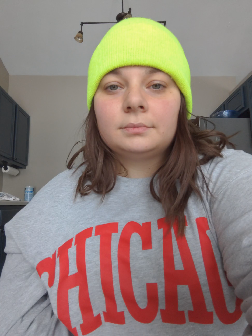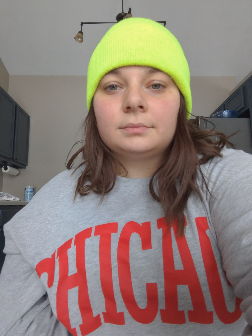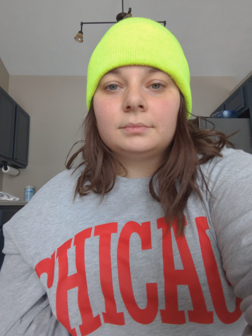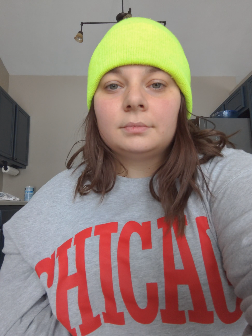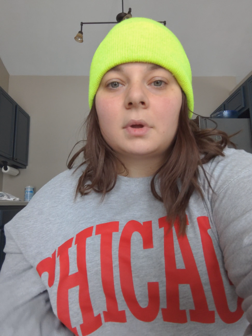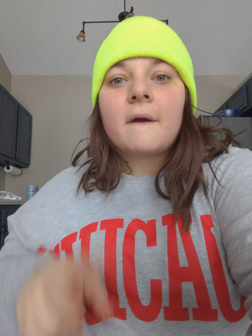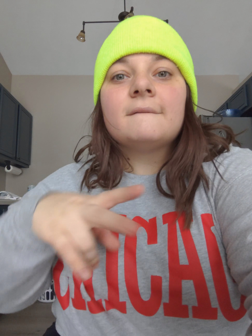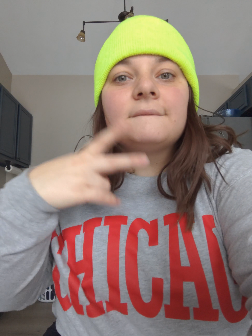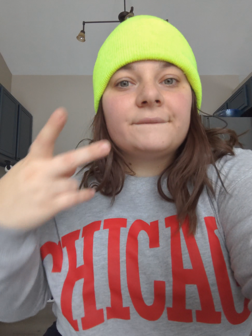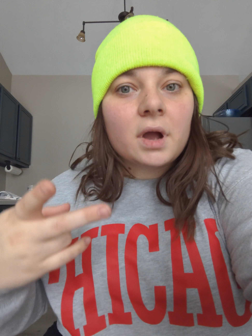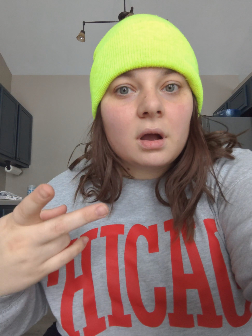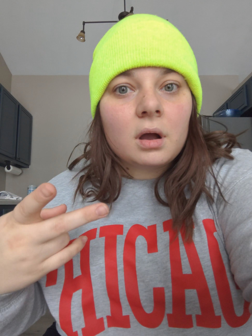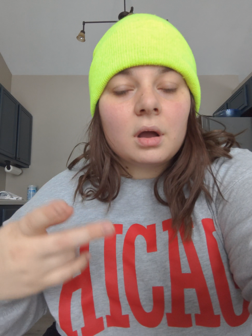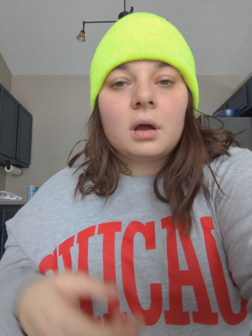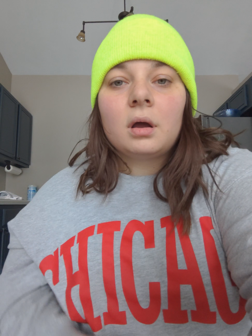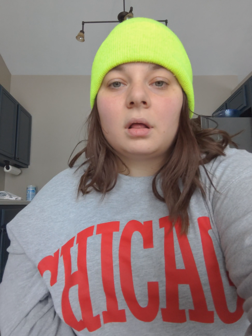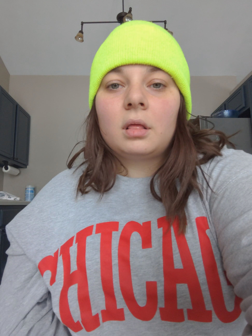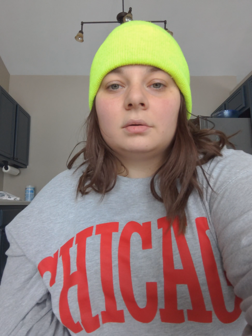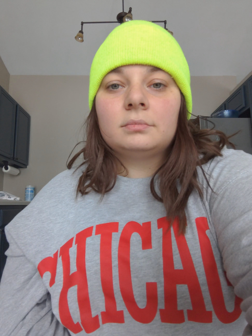fall